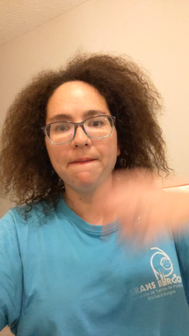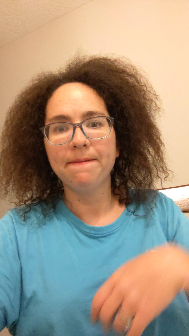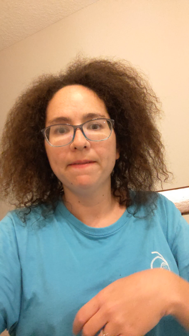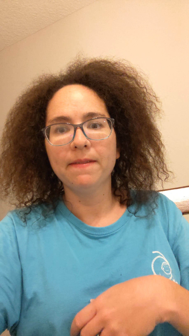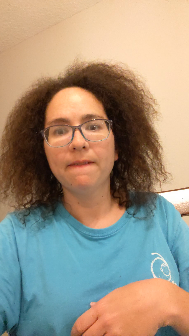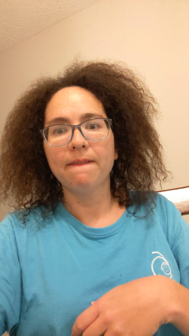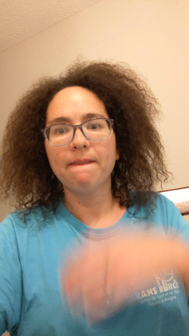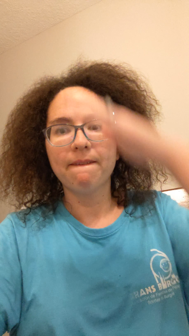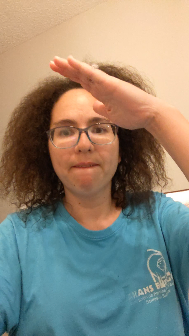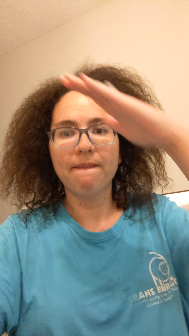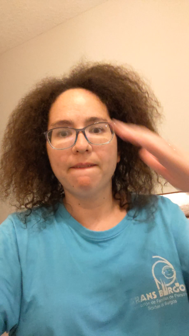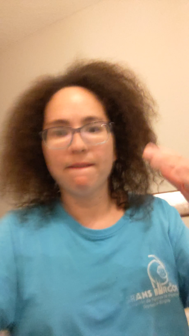roof